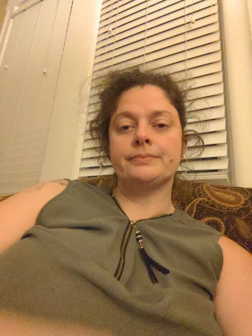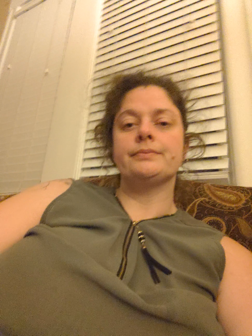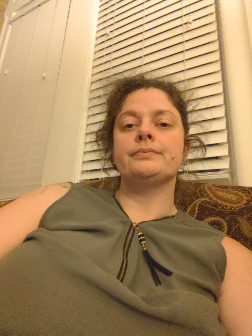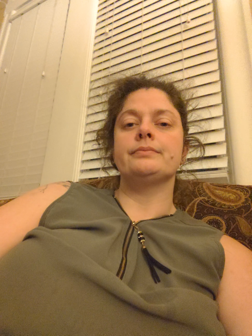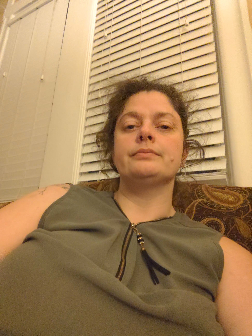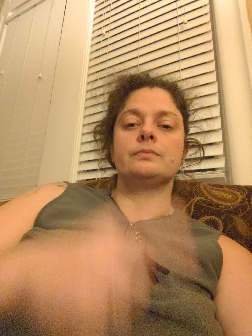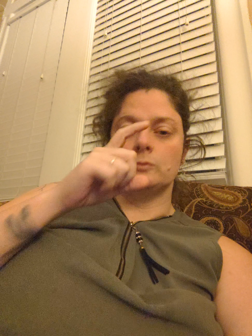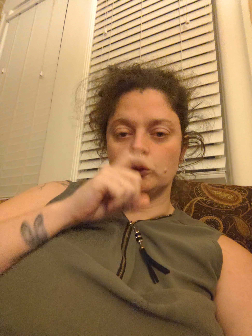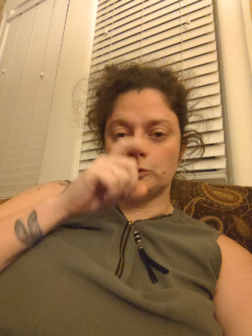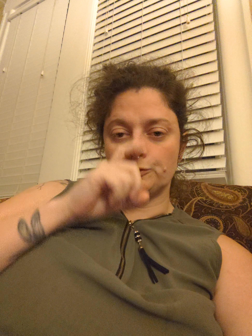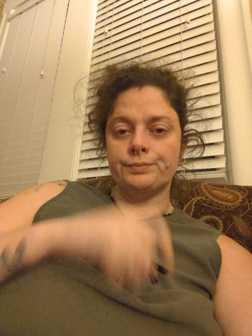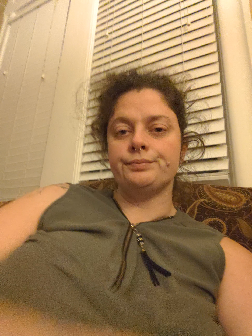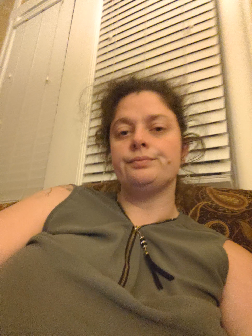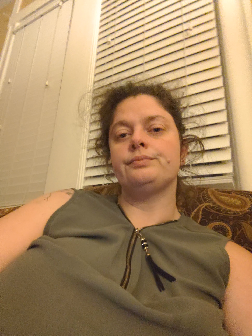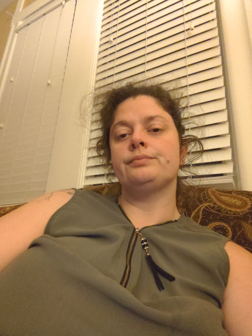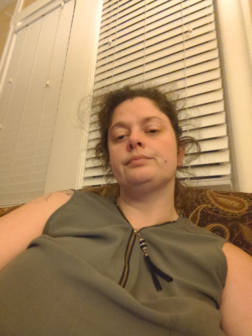doll